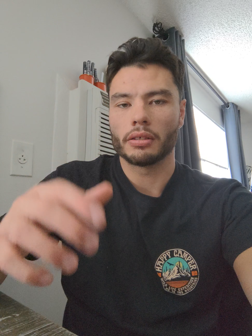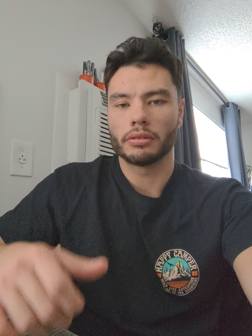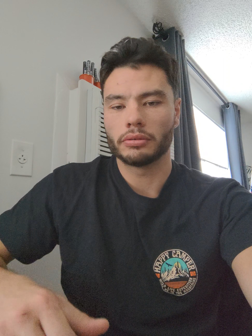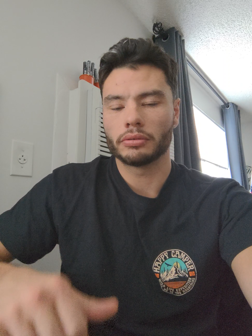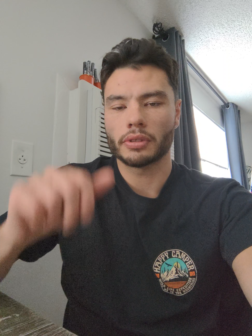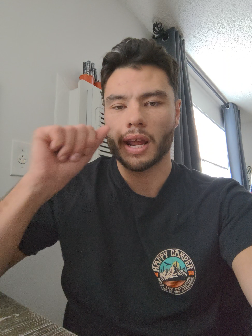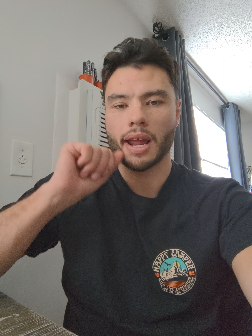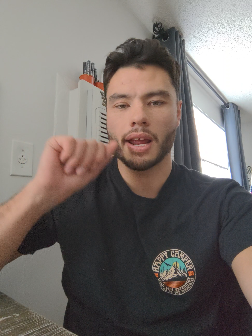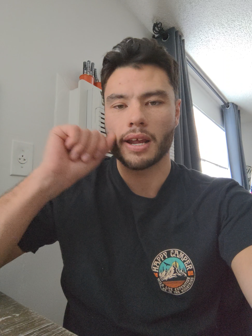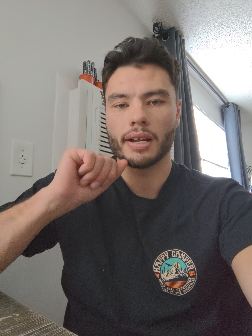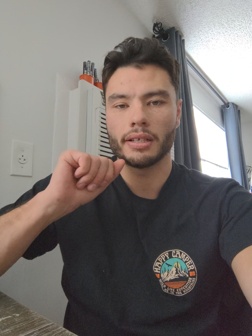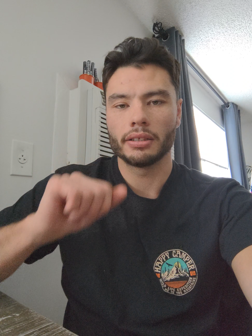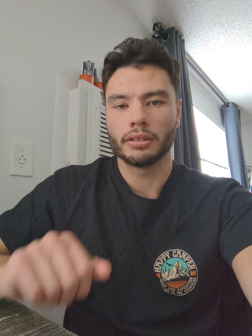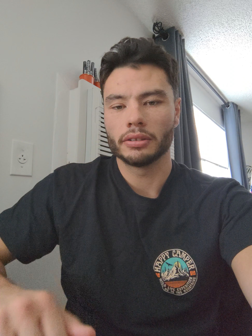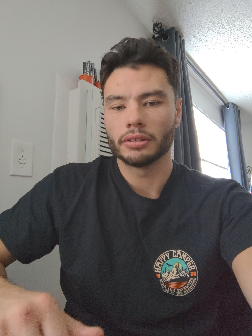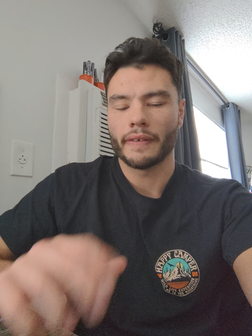aunt